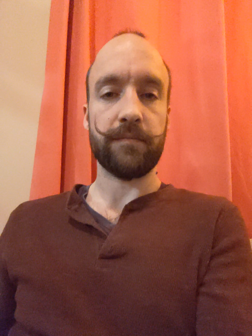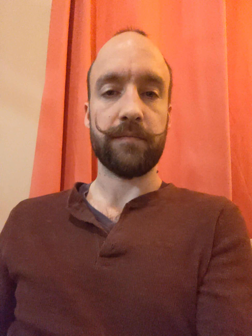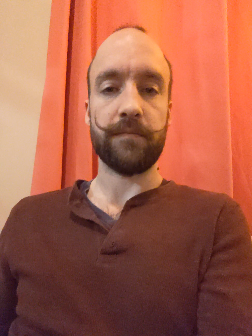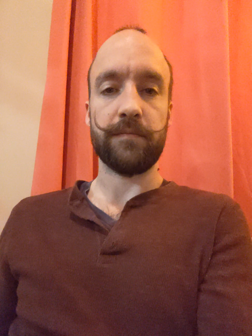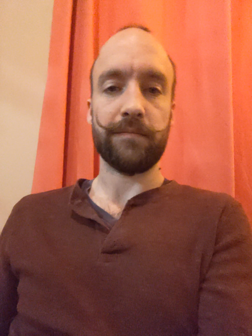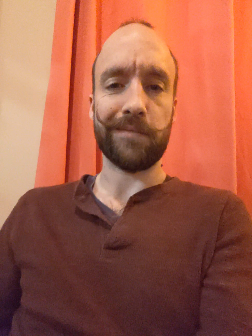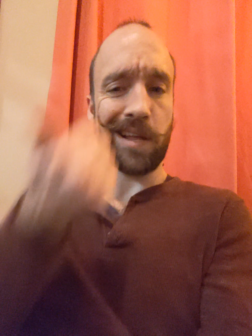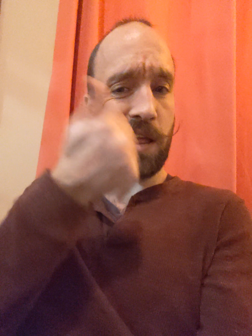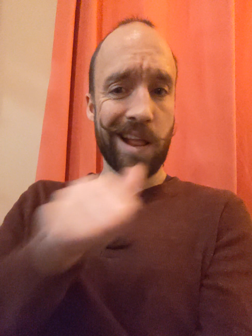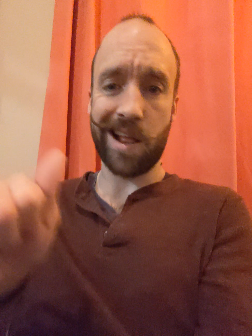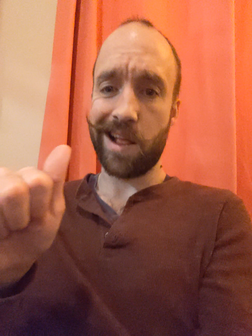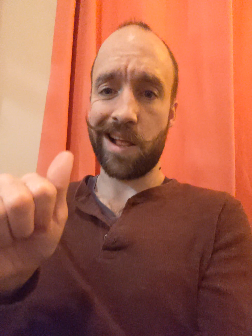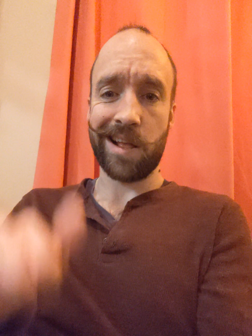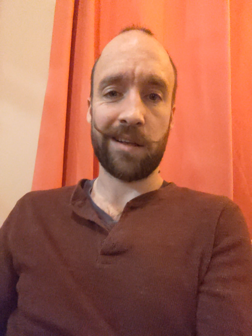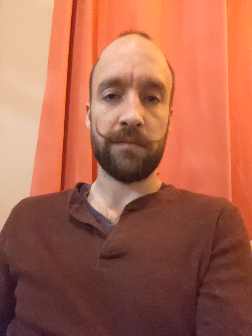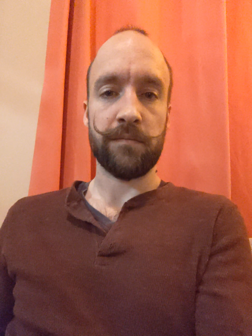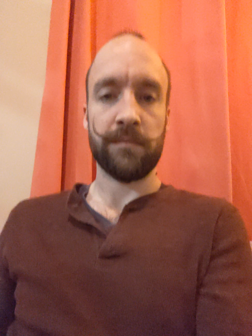any